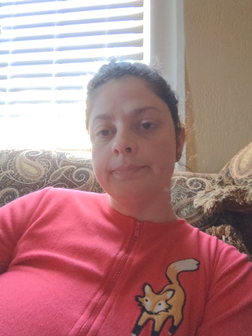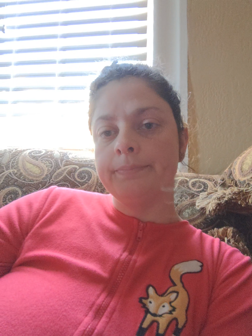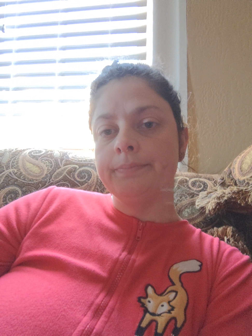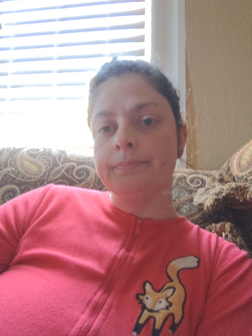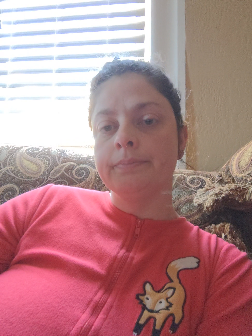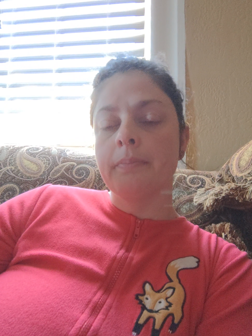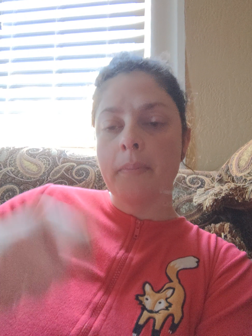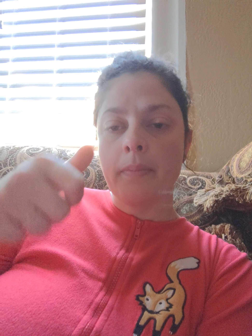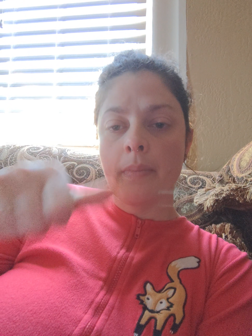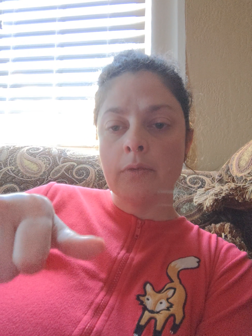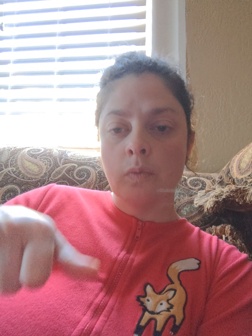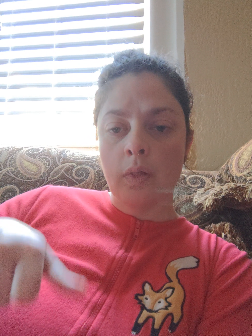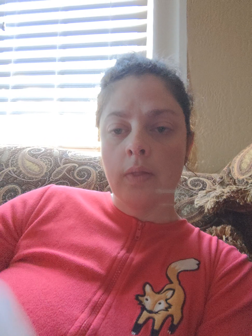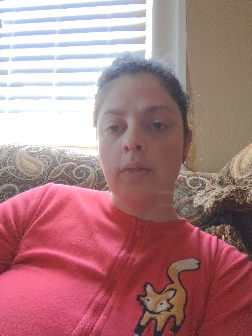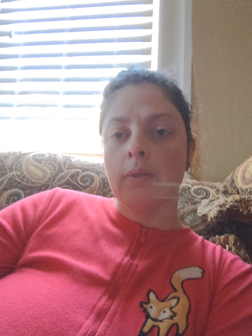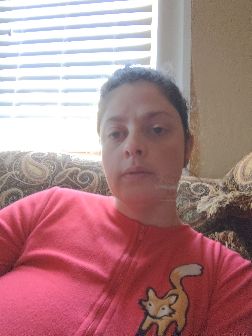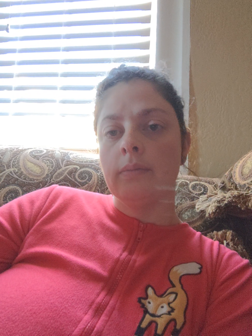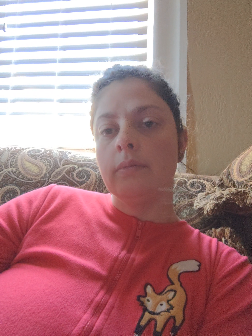puzzle